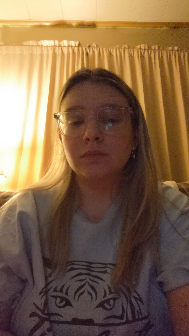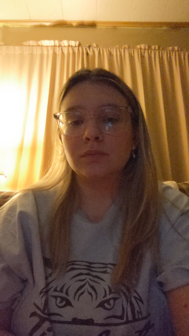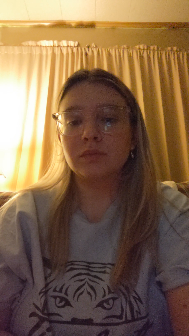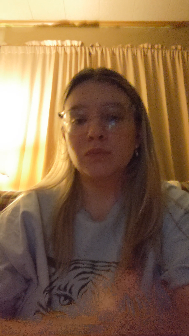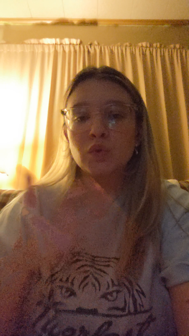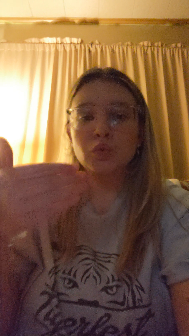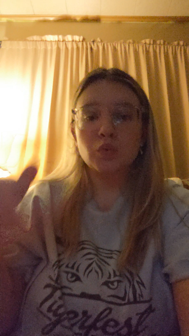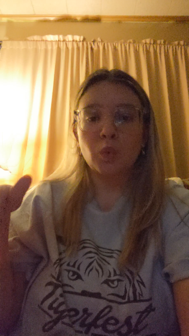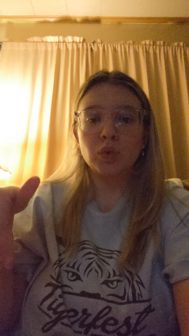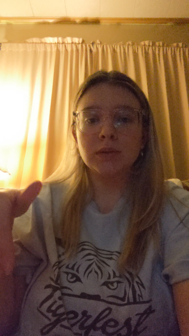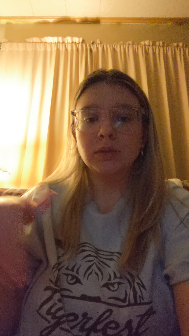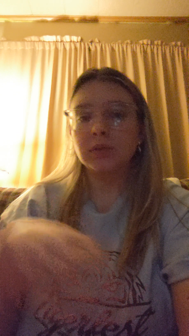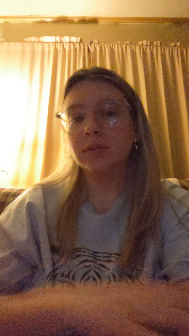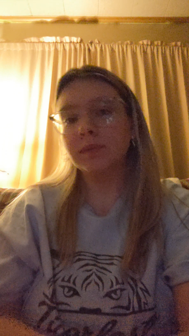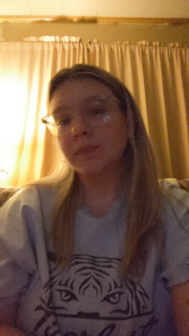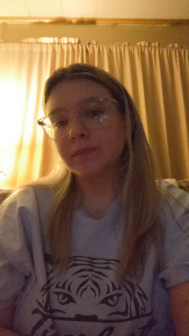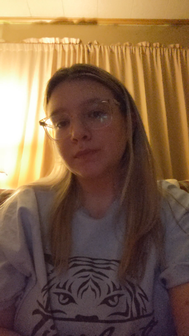shorts